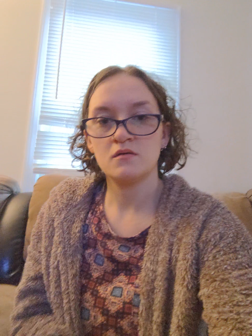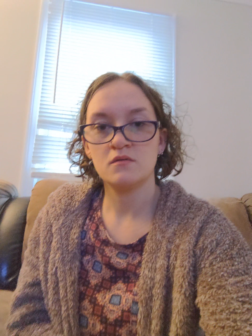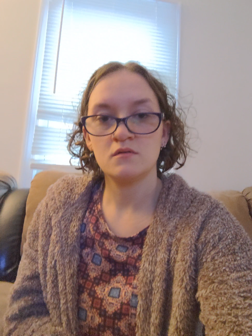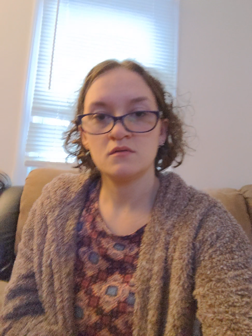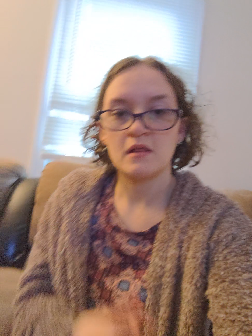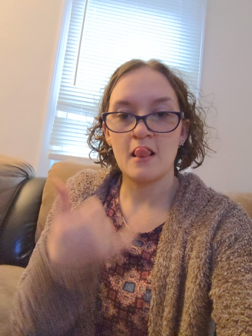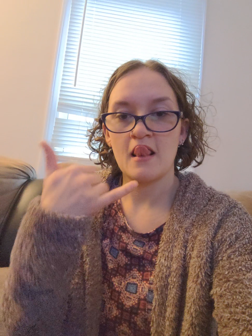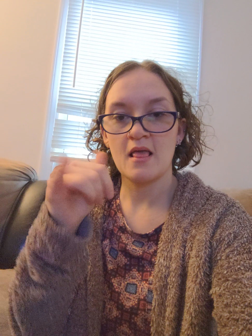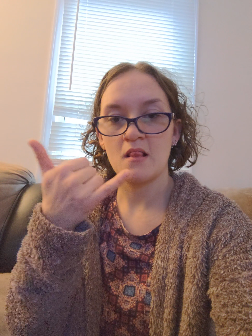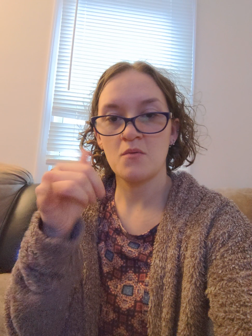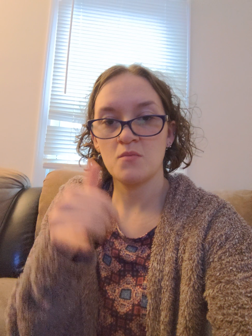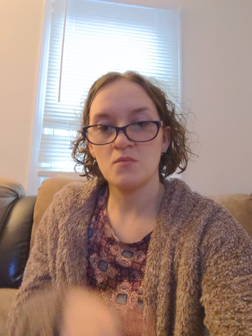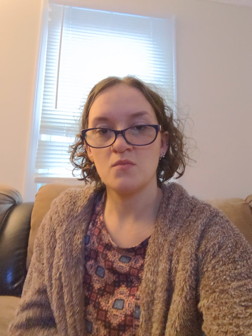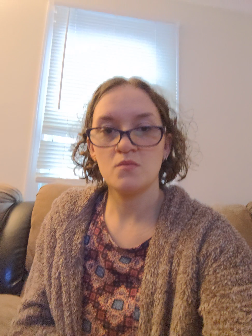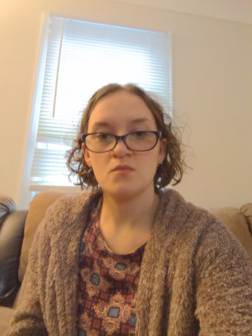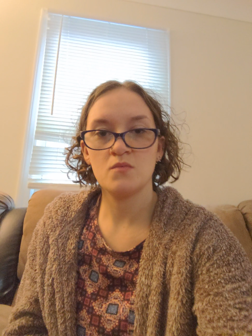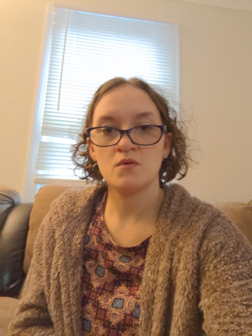yellow